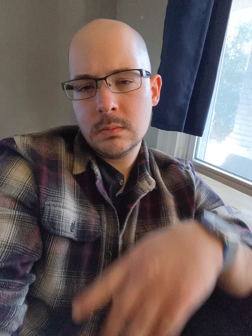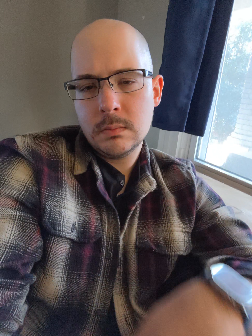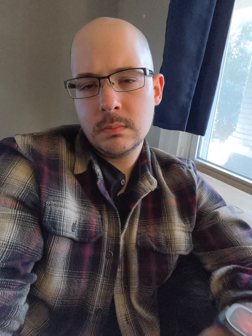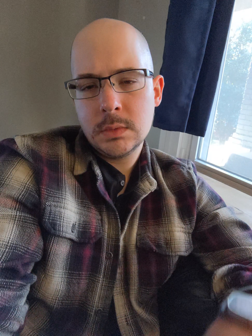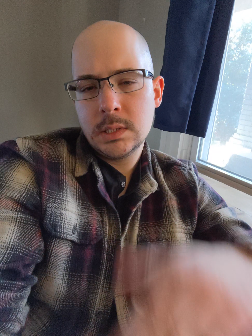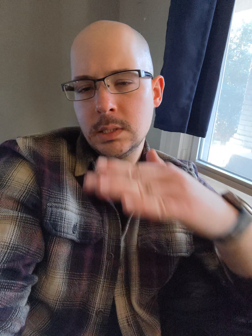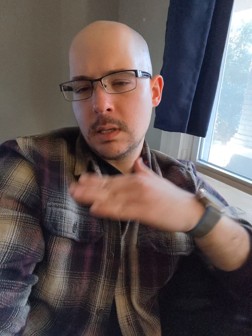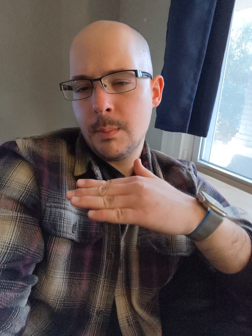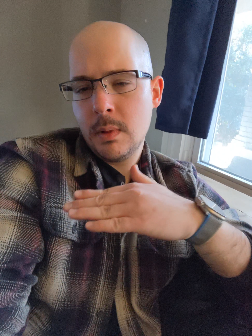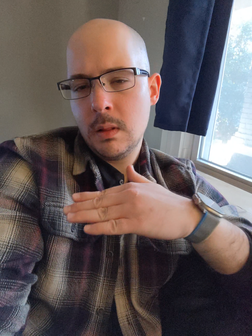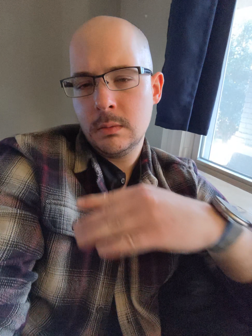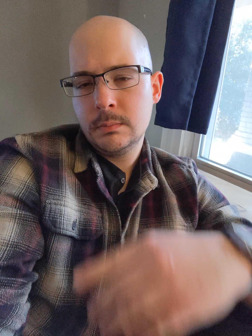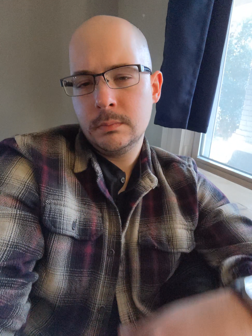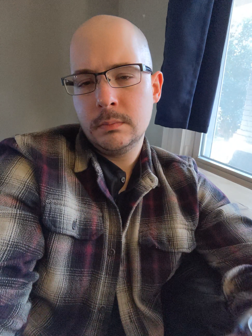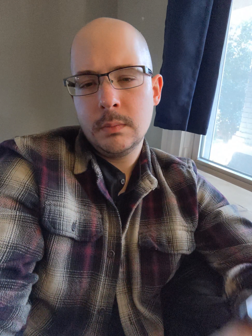table